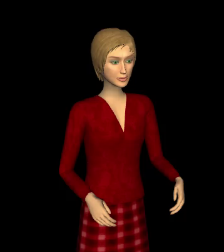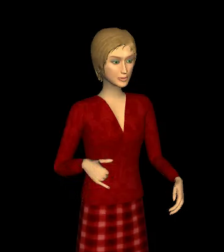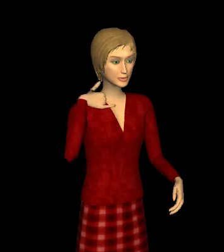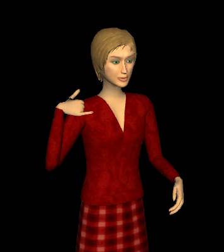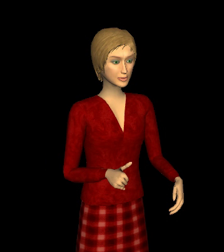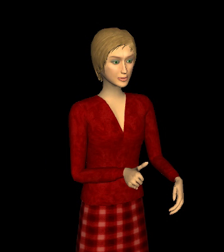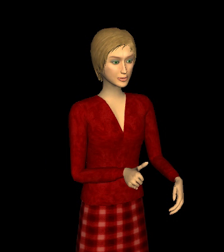يتصل هاتفيا